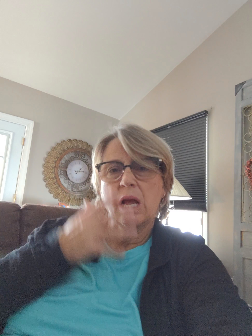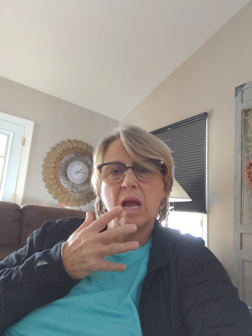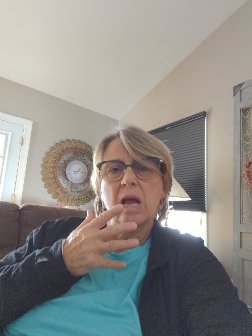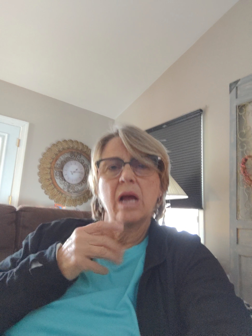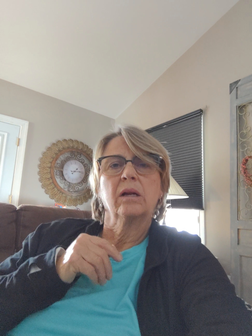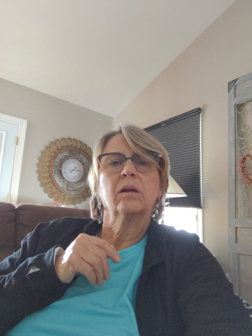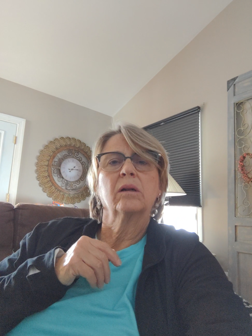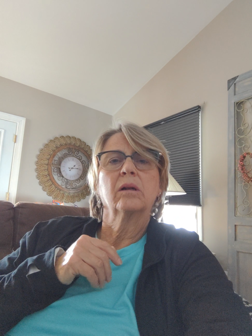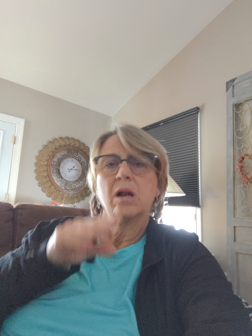sad